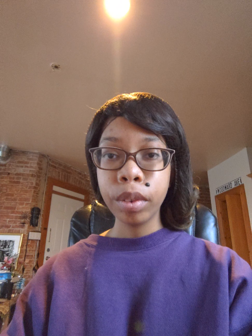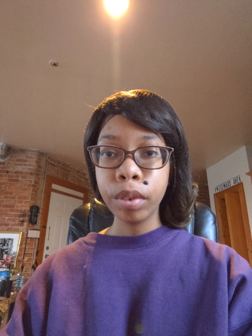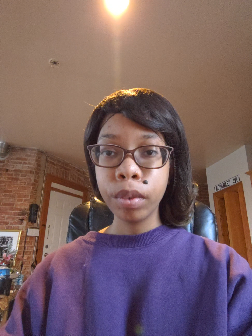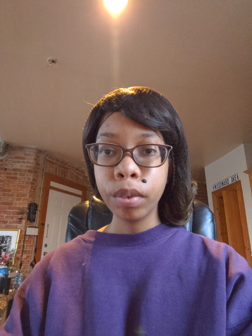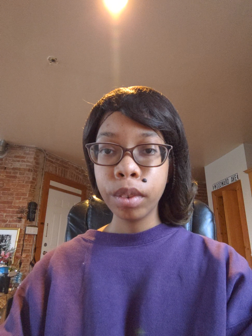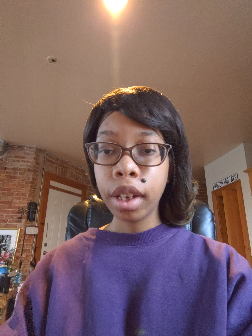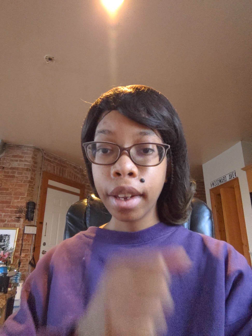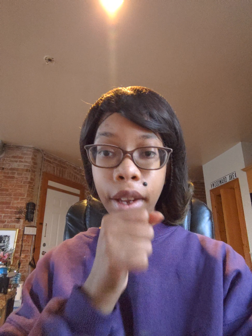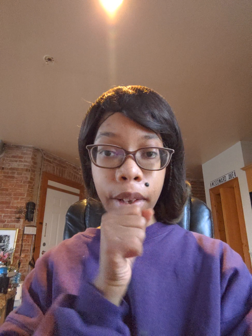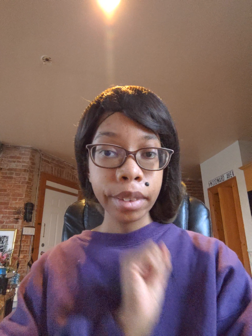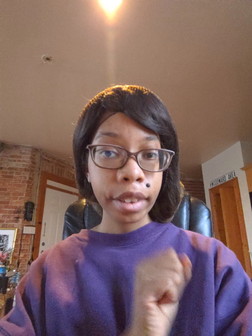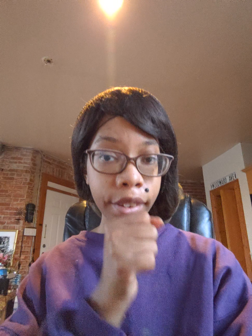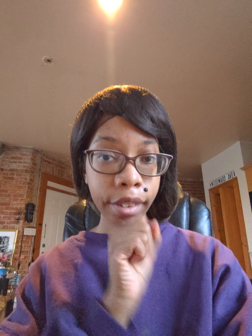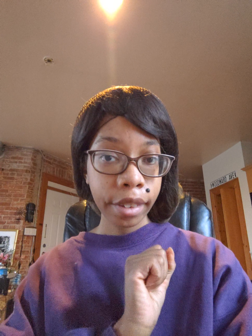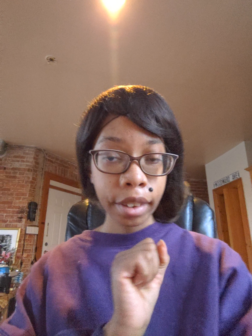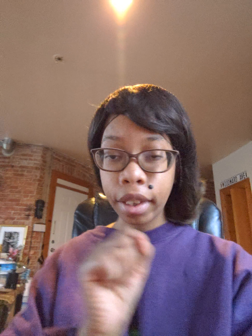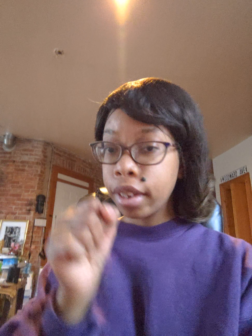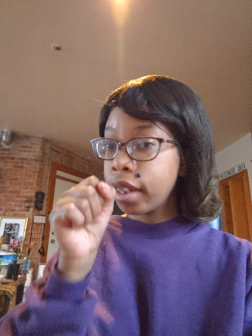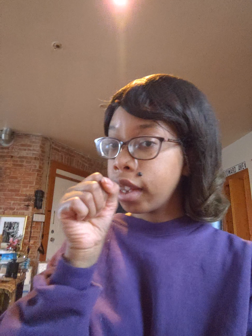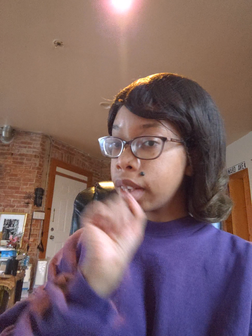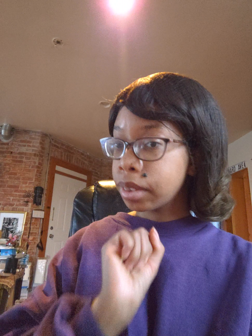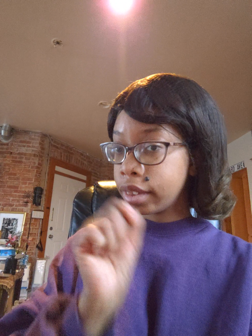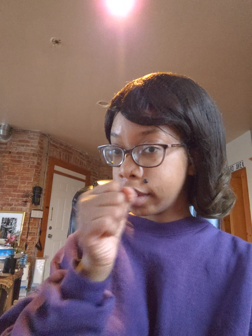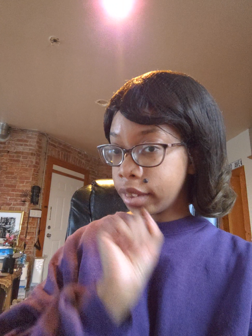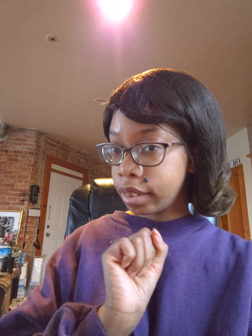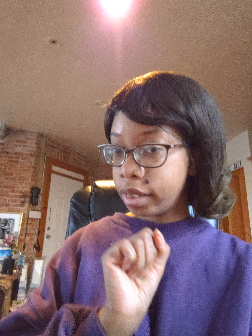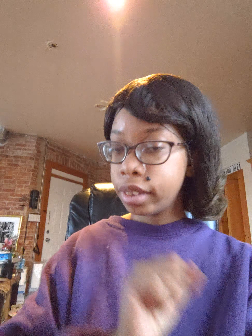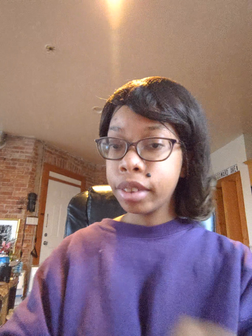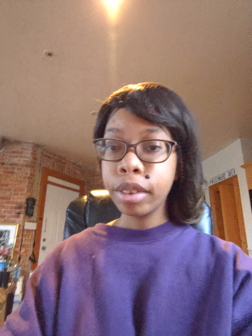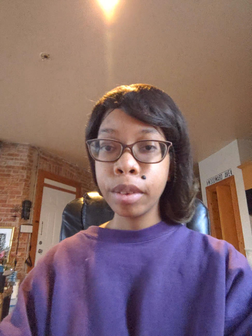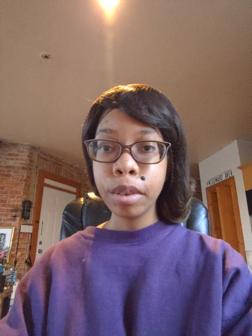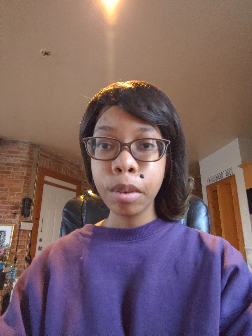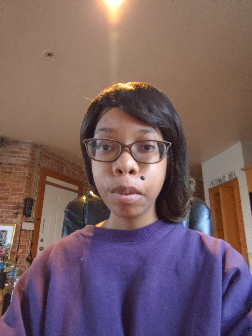ice cream